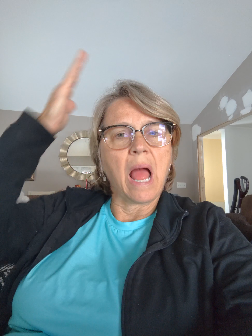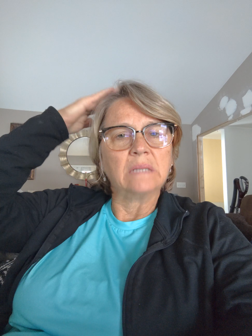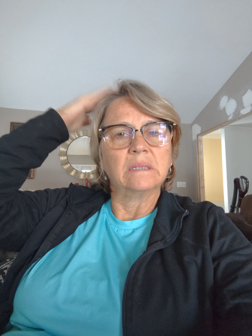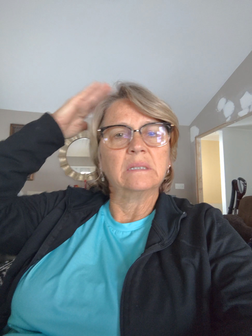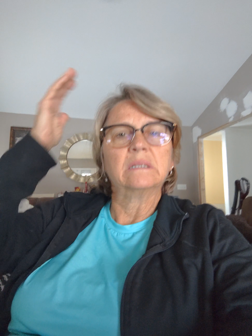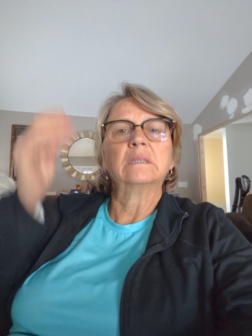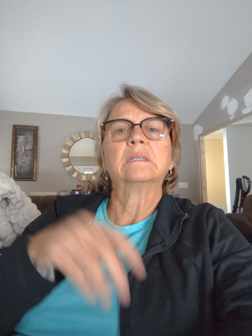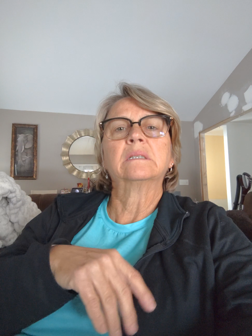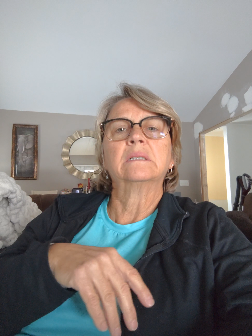hat